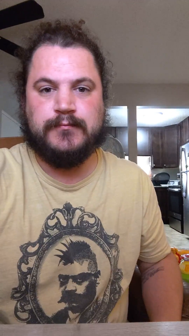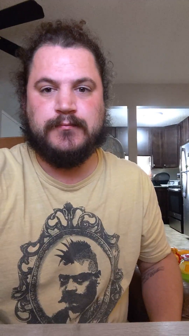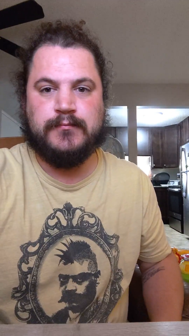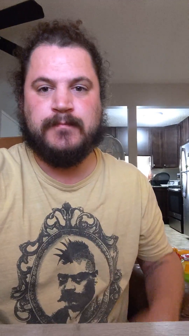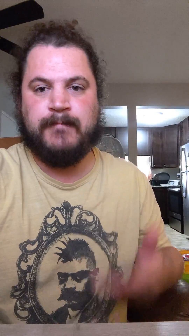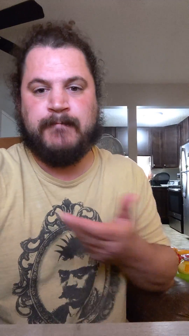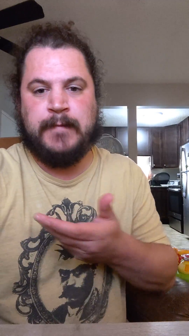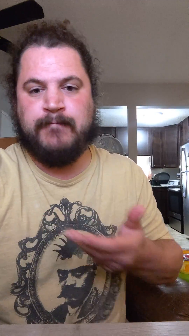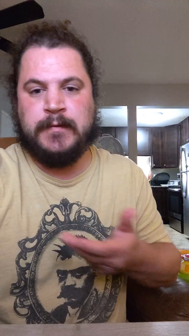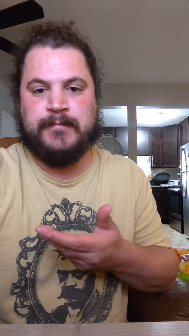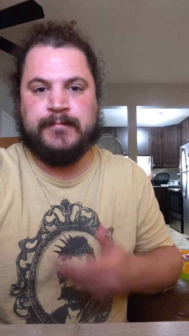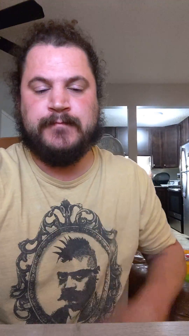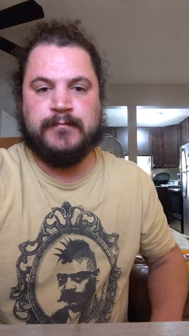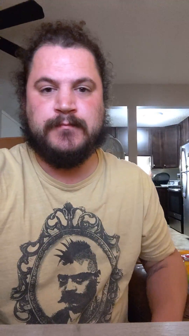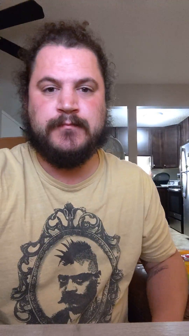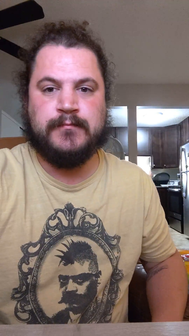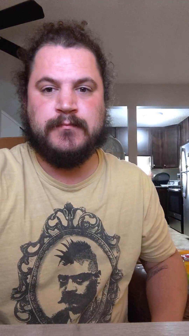baby